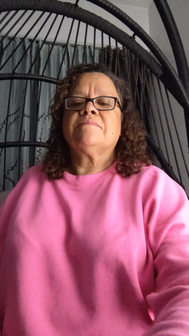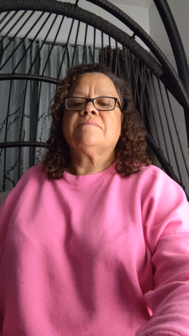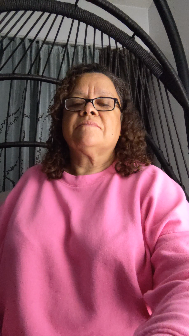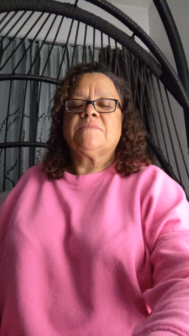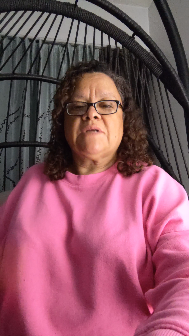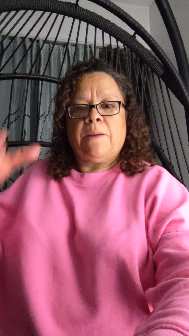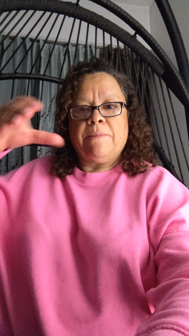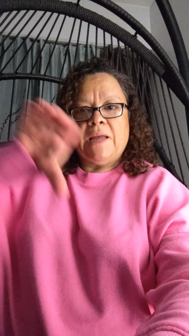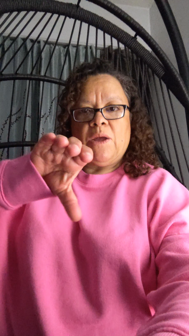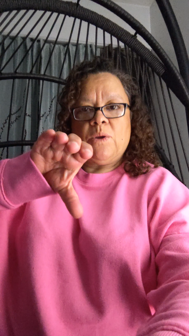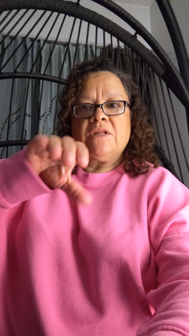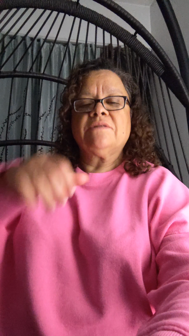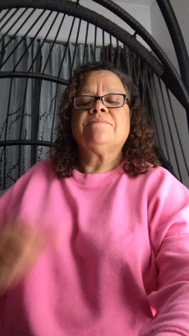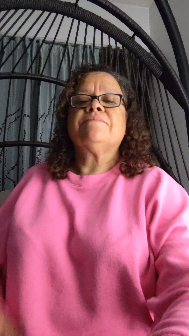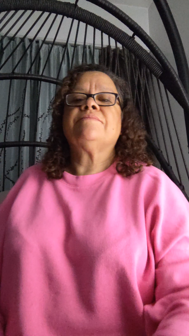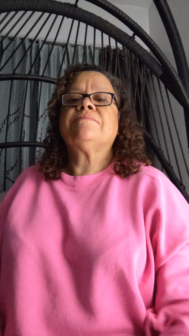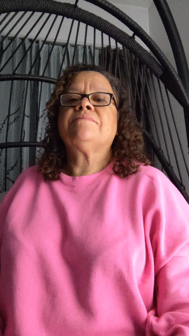pour